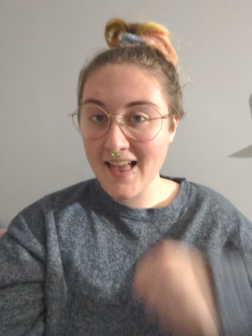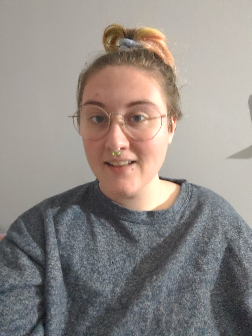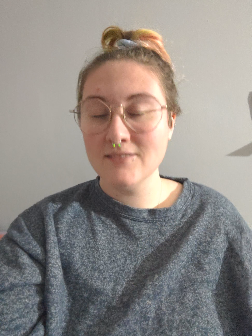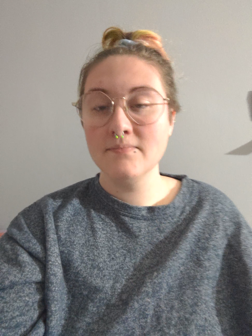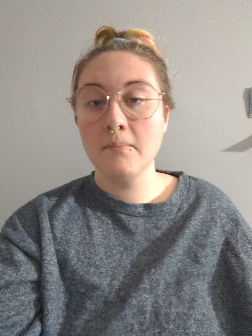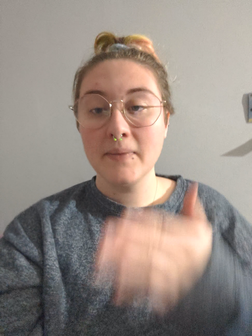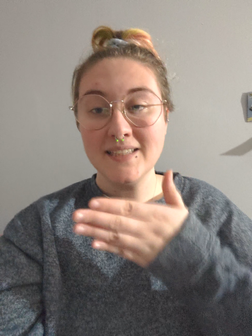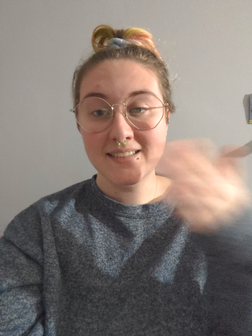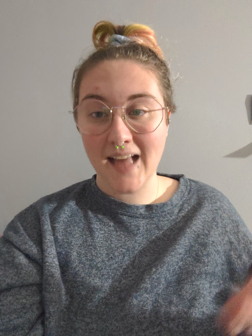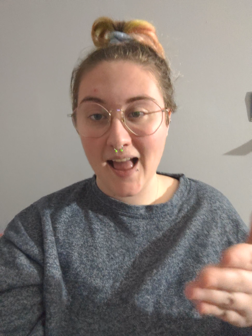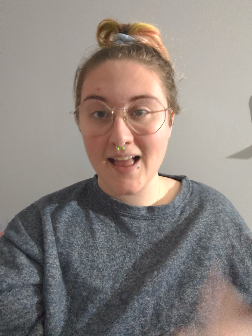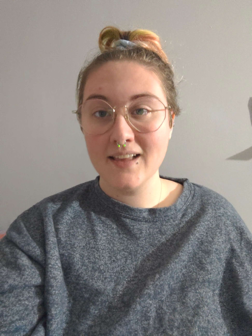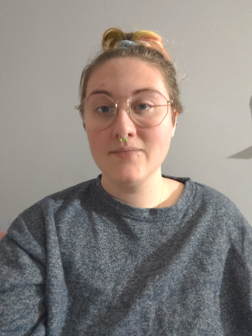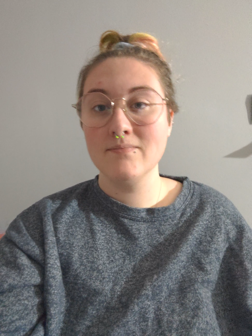beside